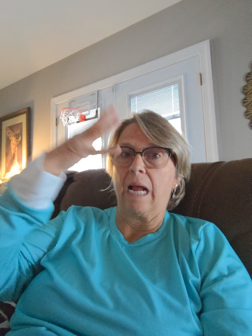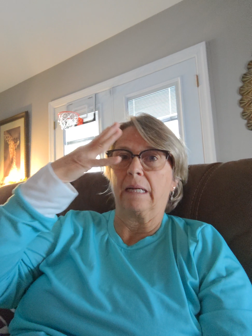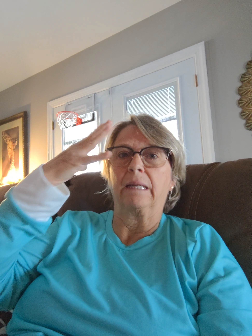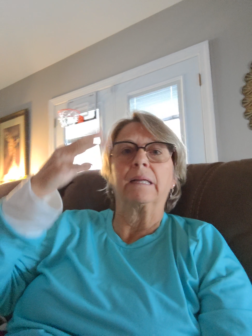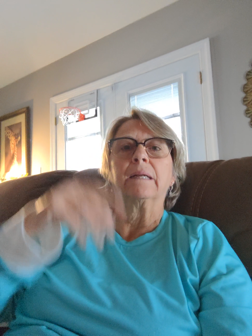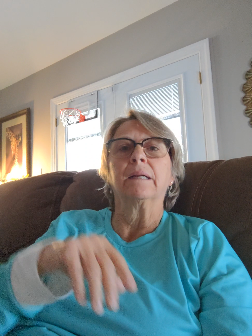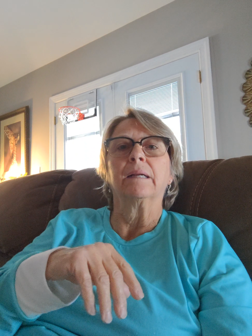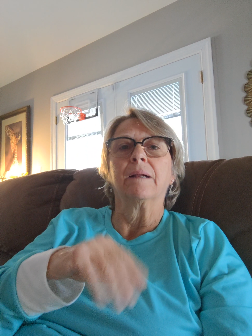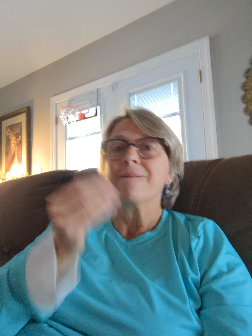sun